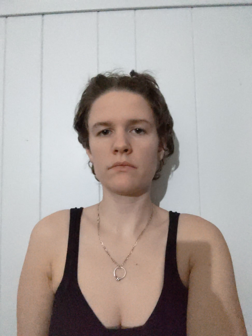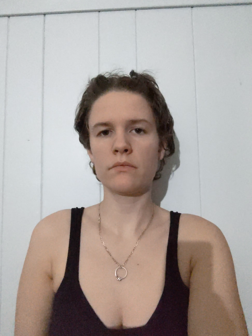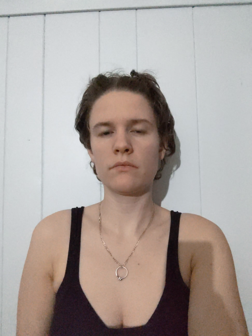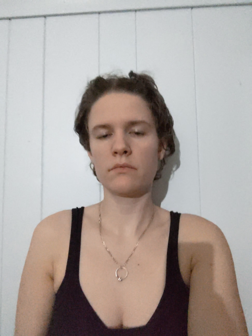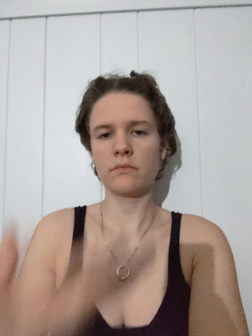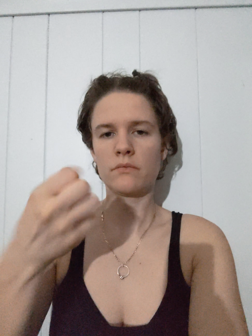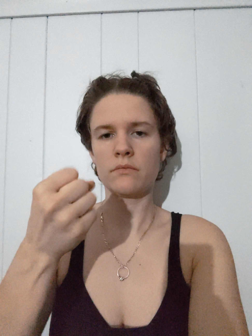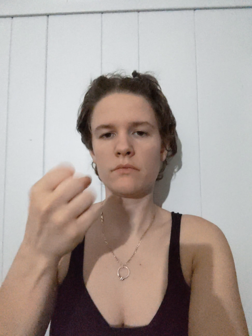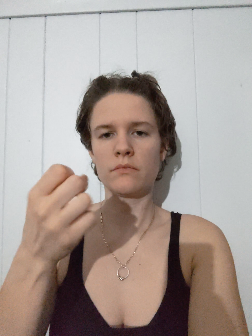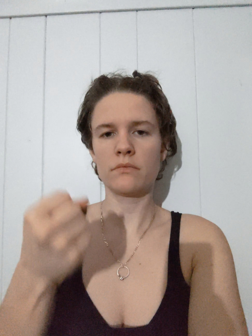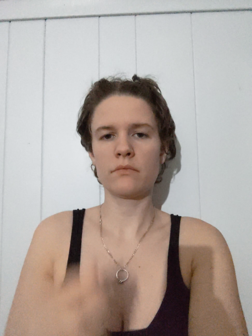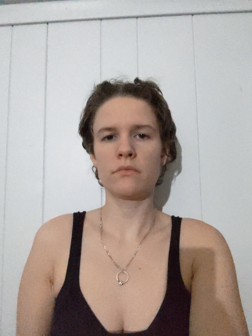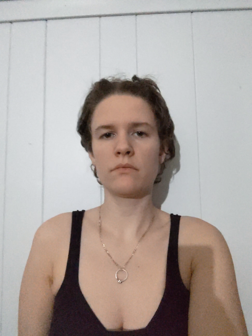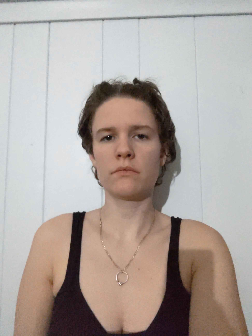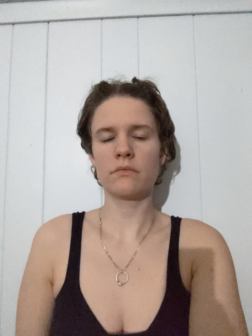milk